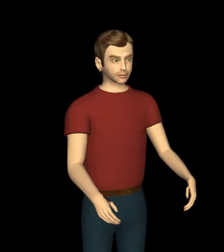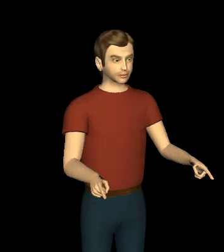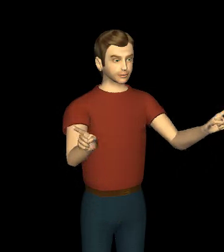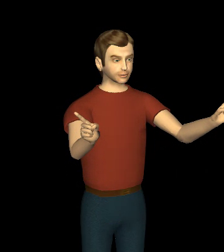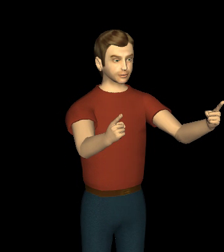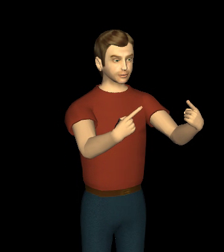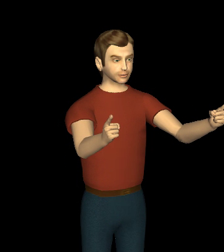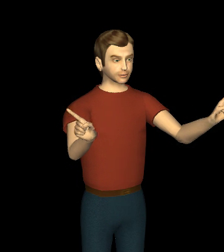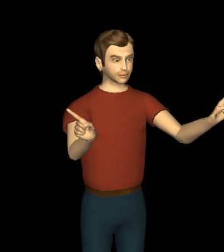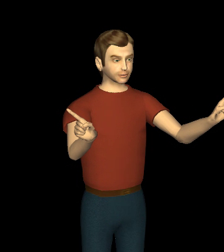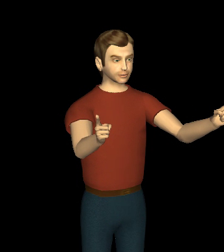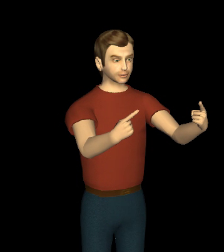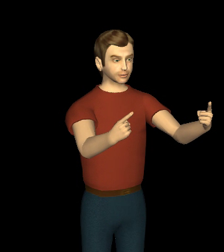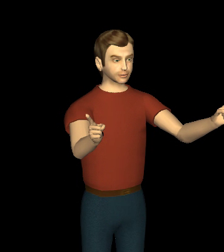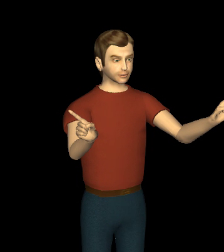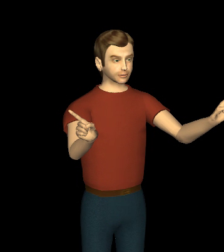موسيقى